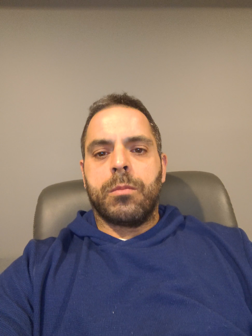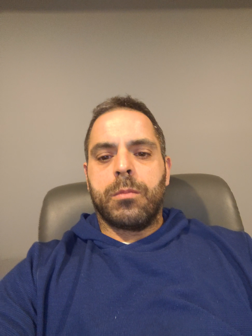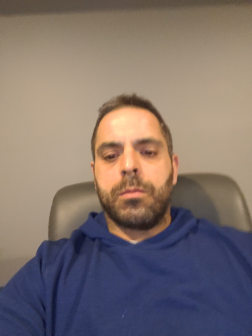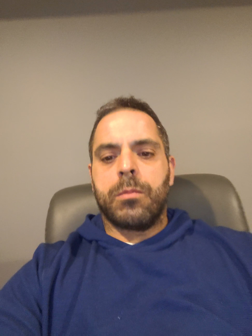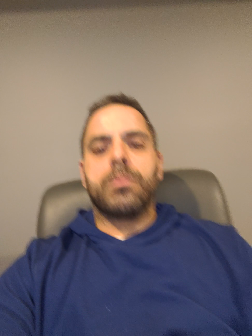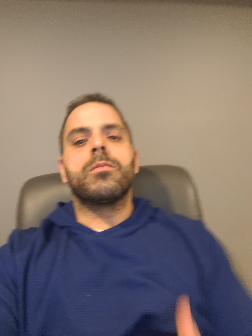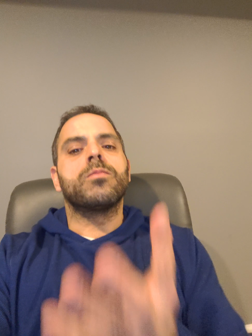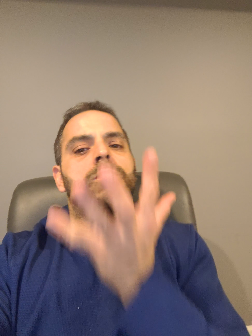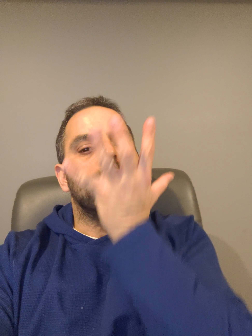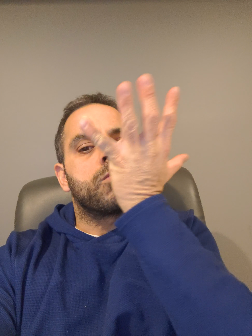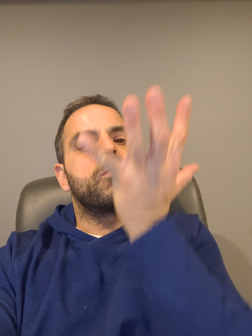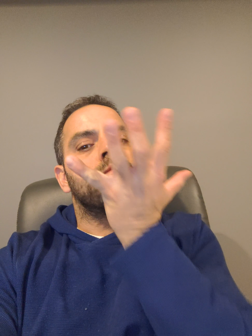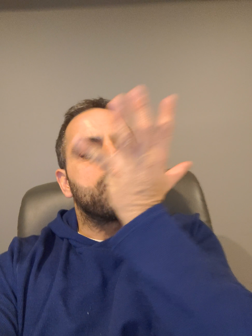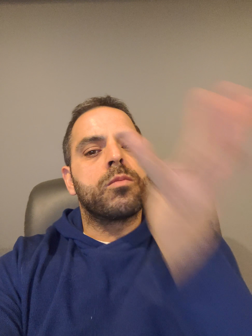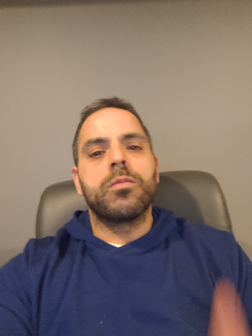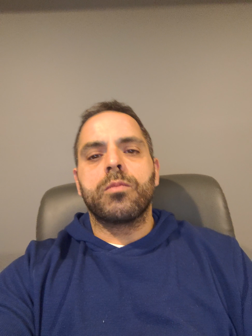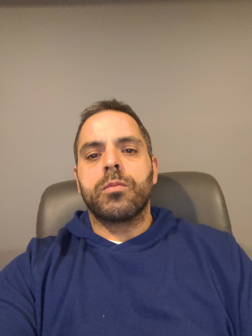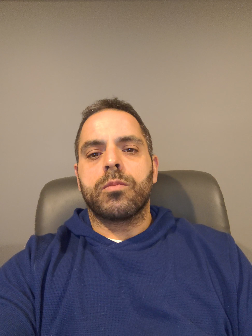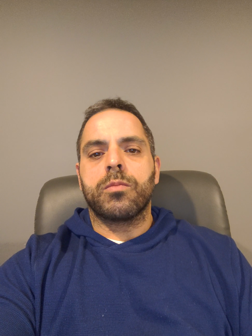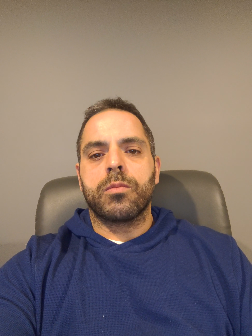grass